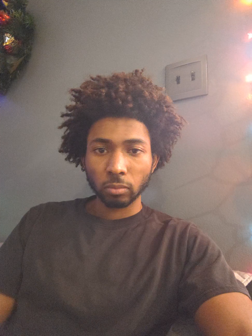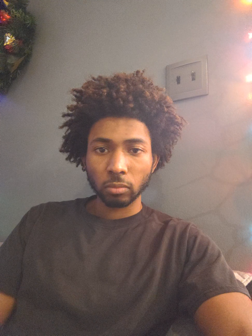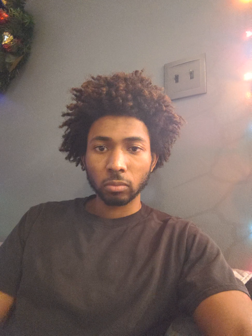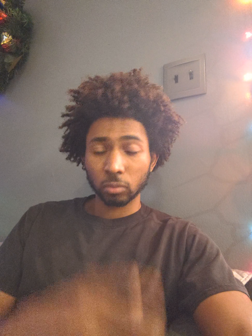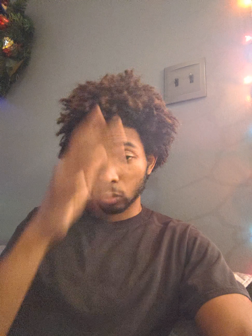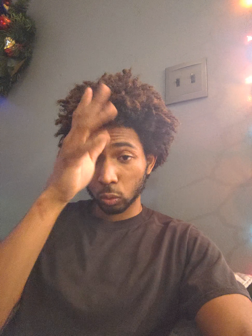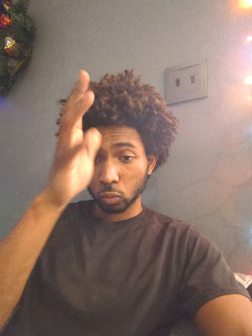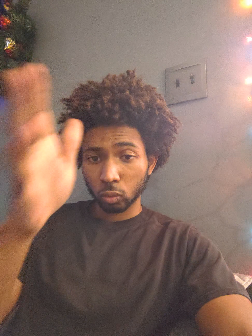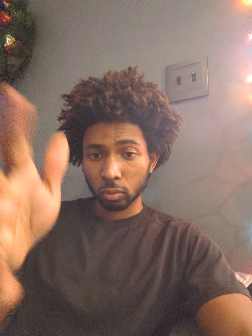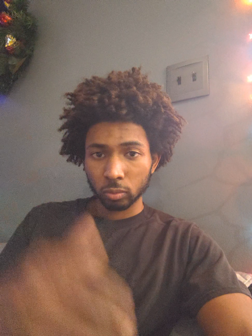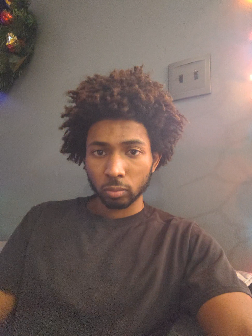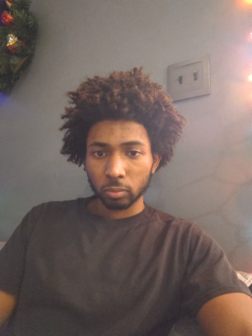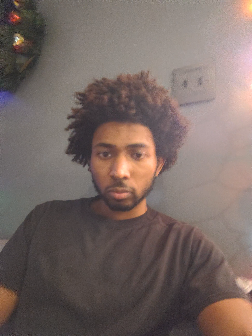grandpa